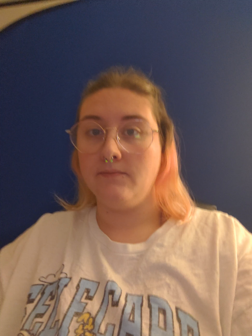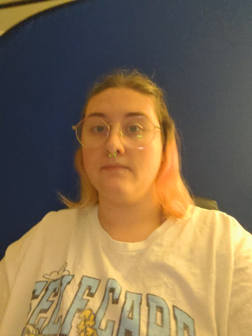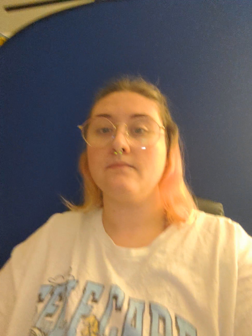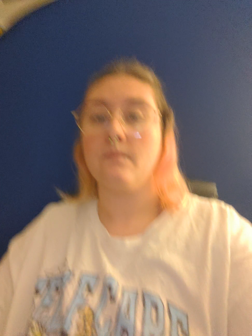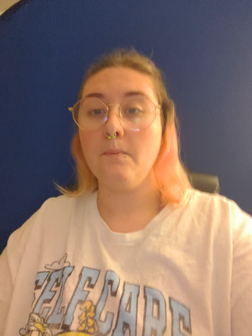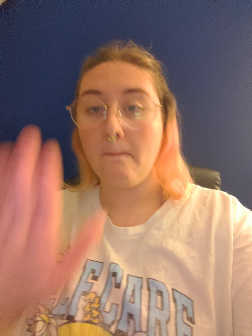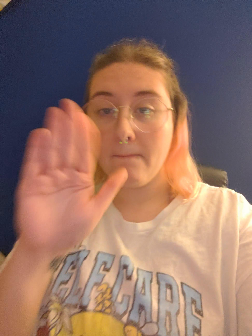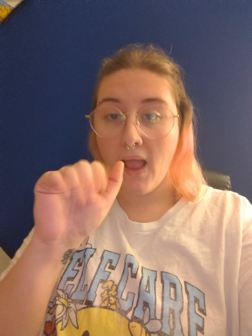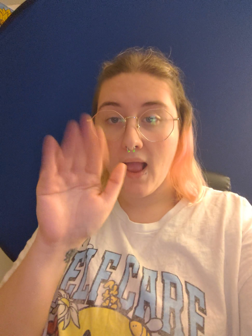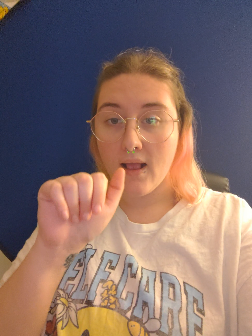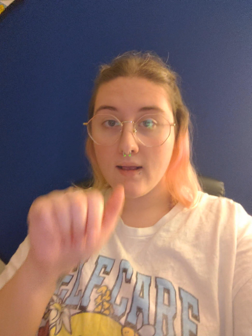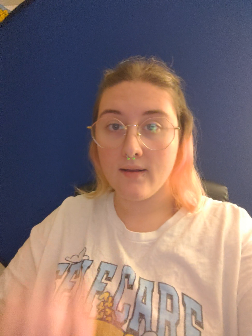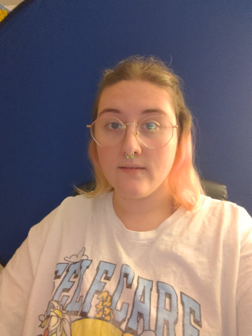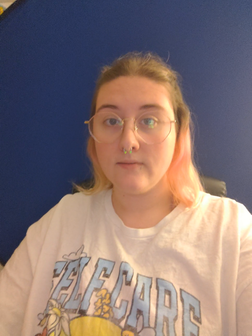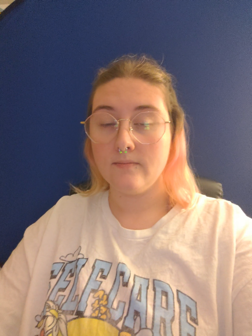bye